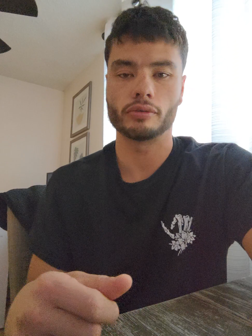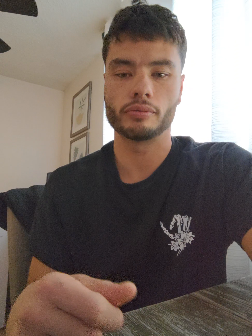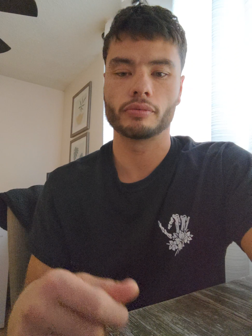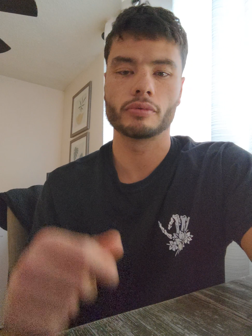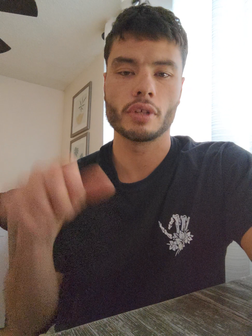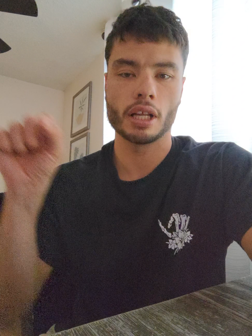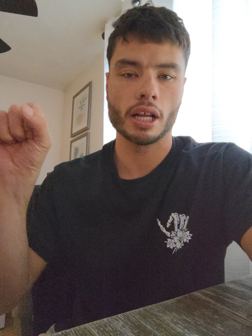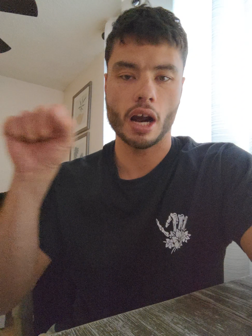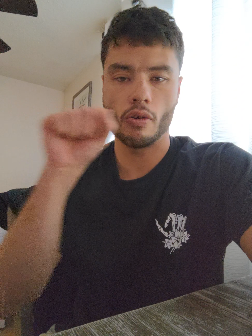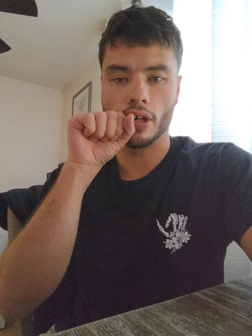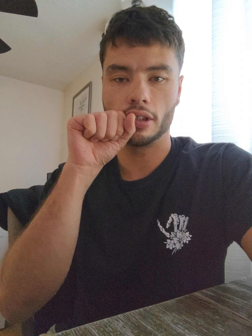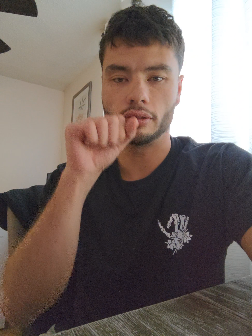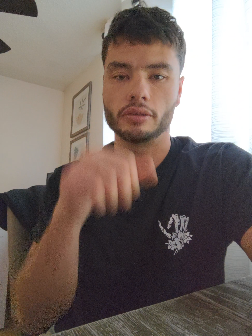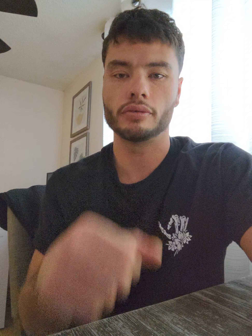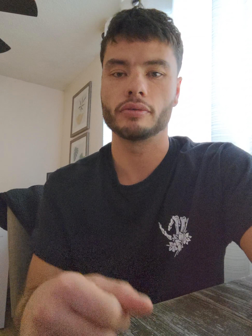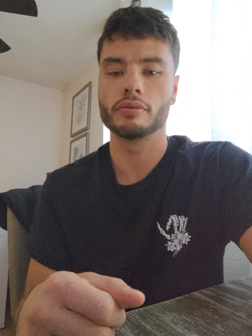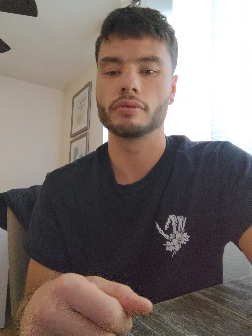carrot